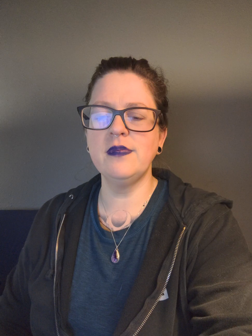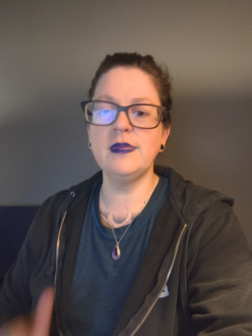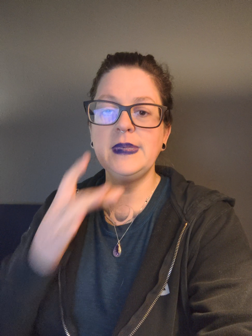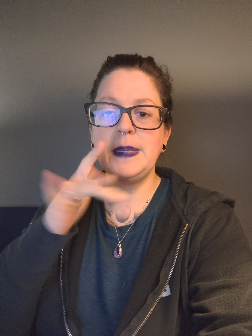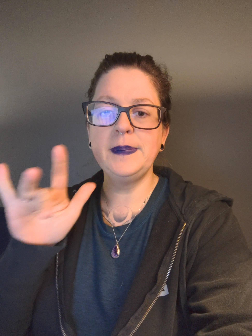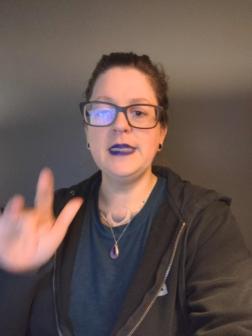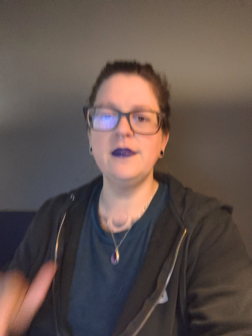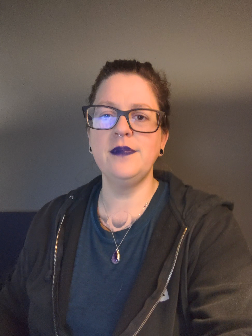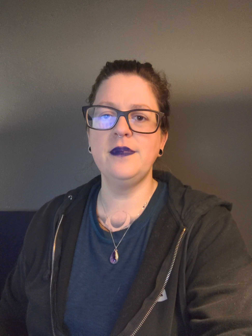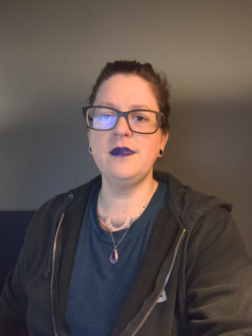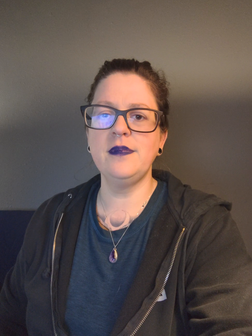empty